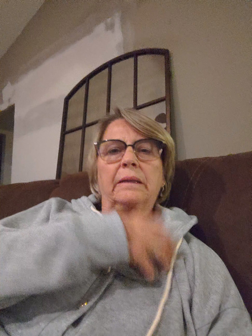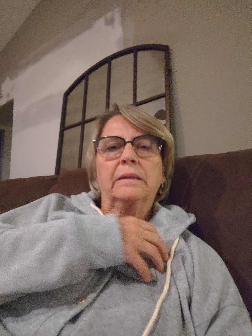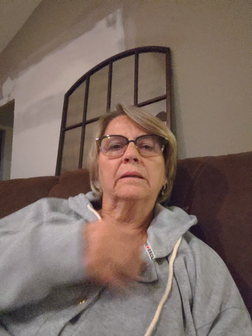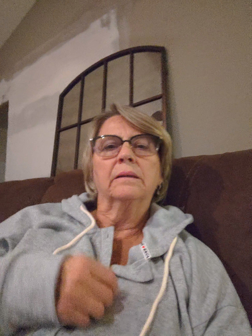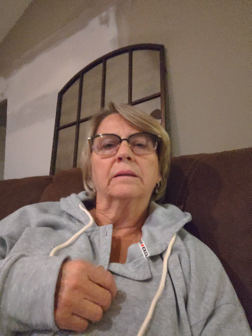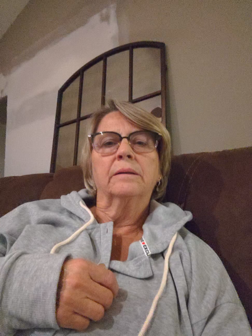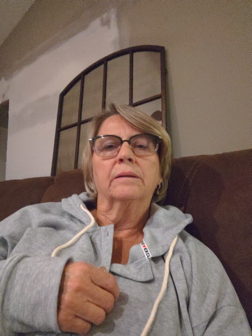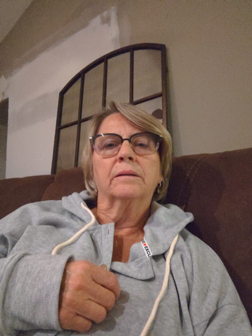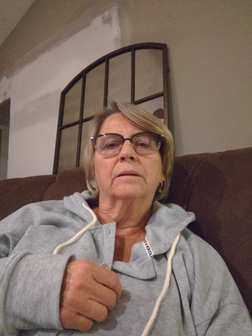police